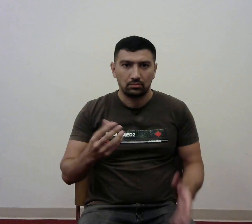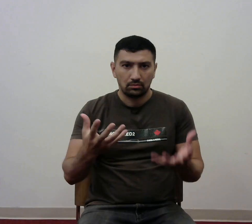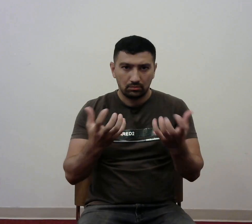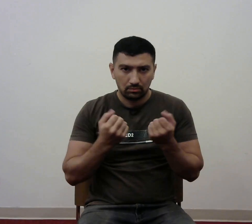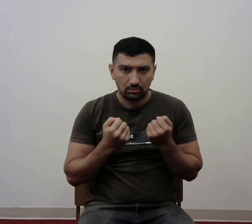almaq